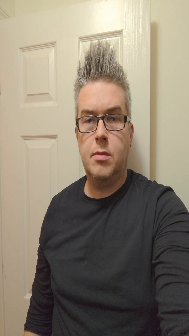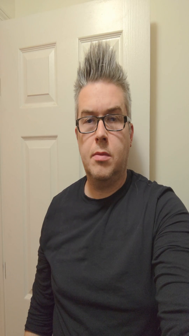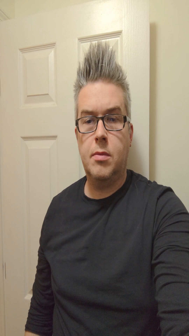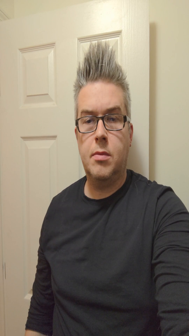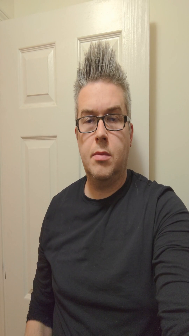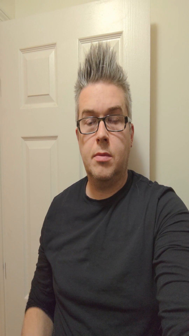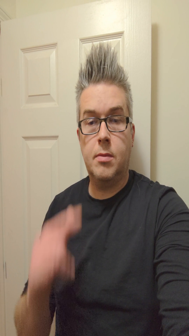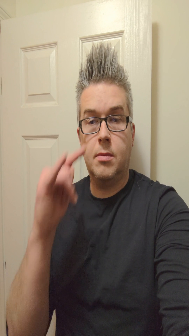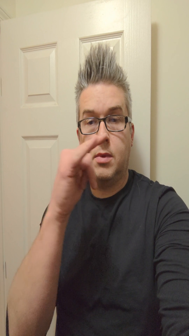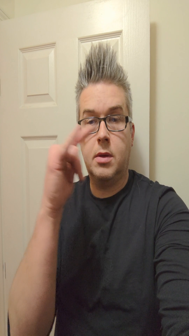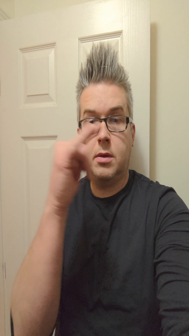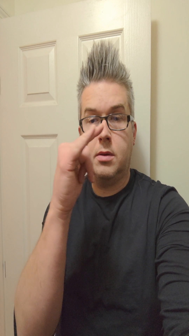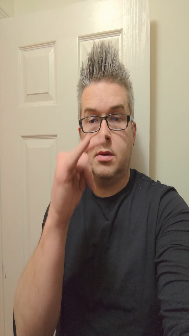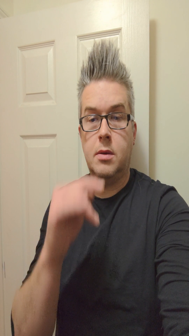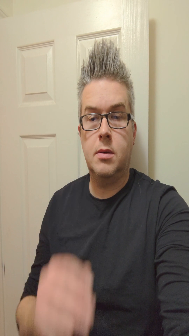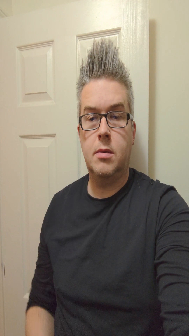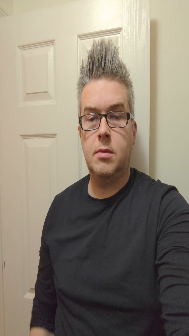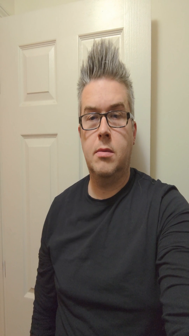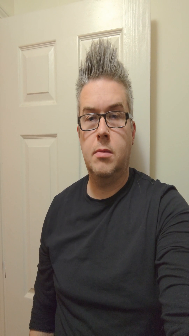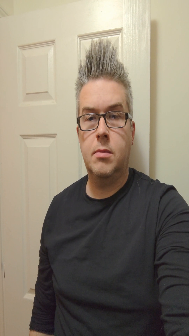airplane